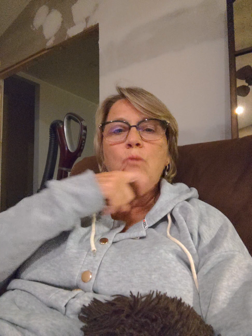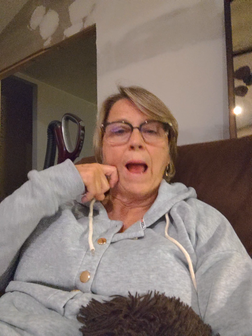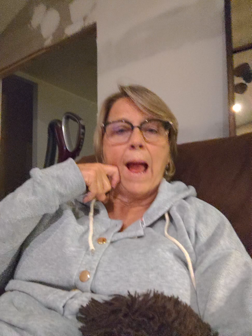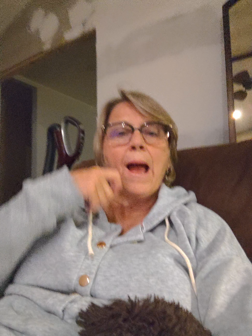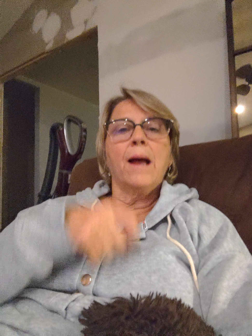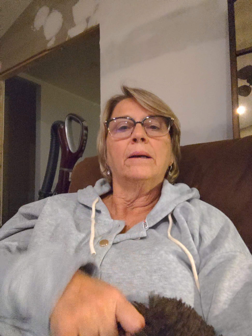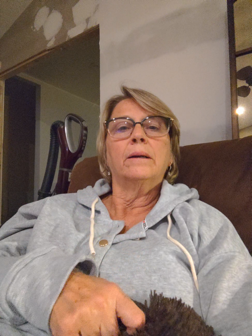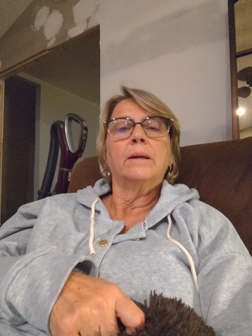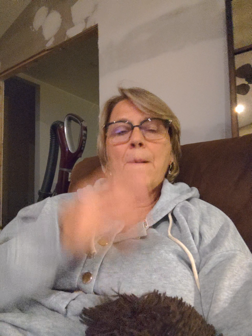dry